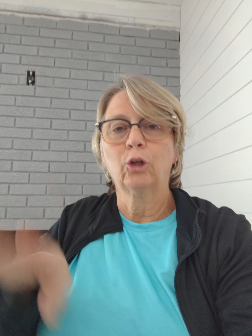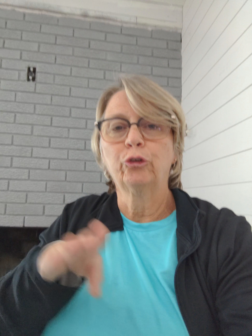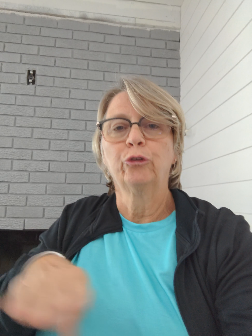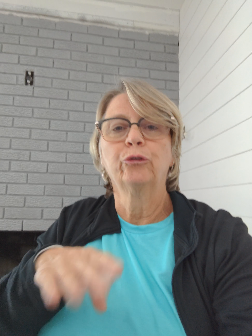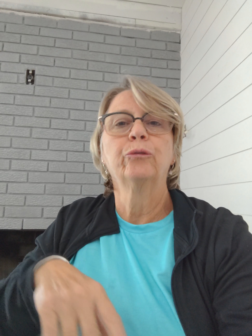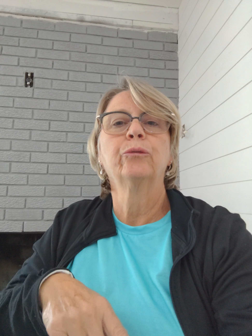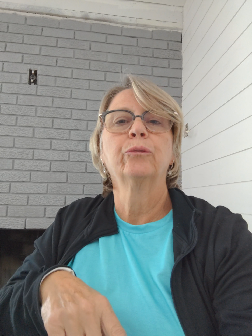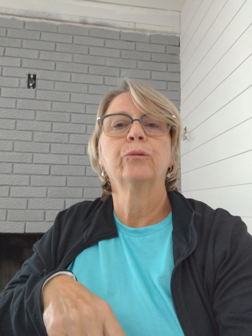dryer